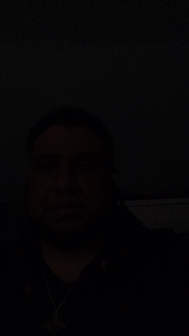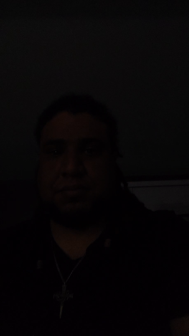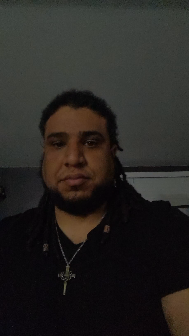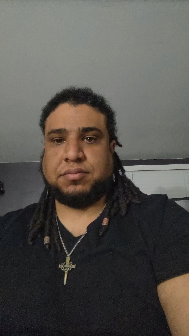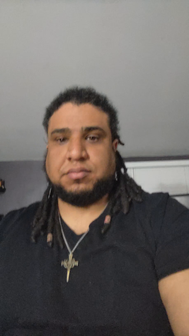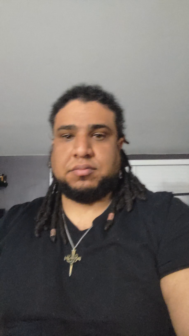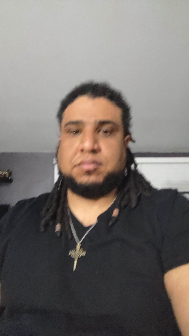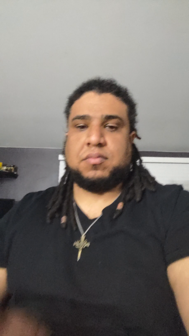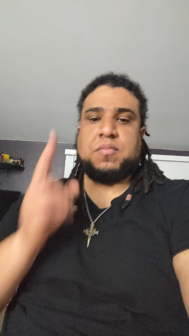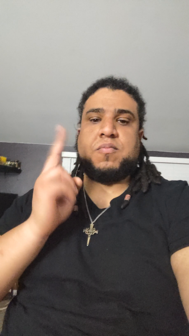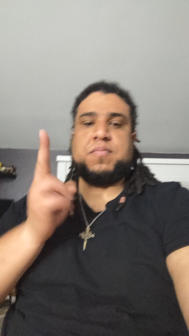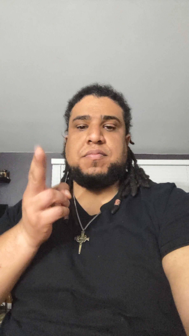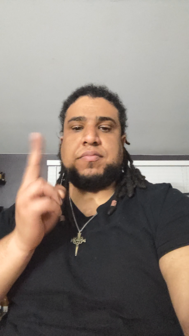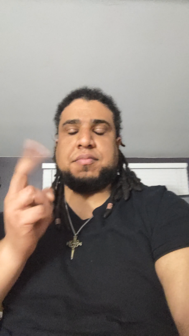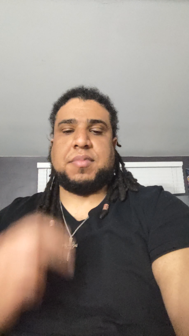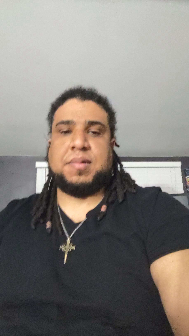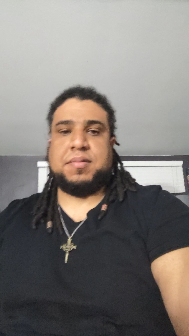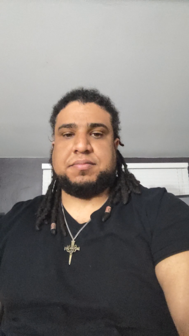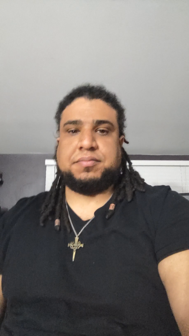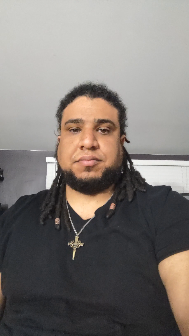hurry